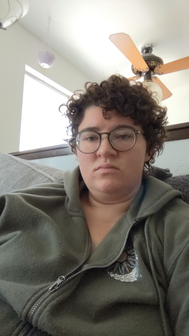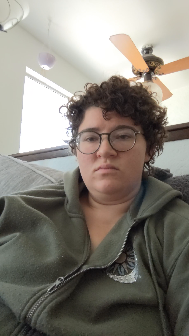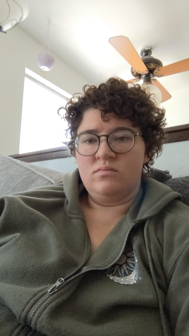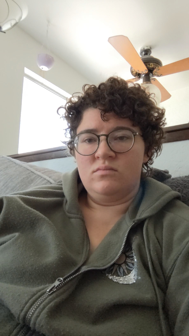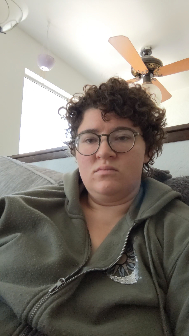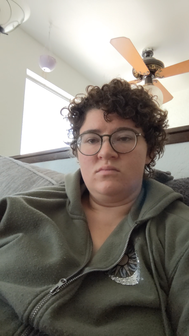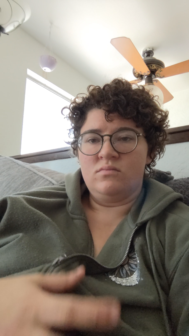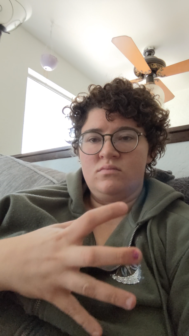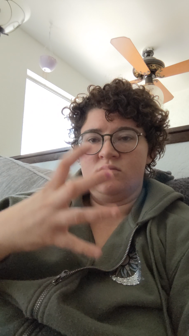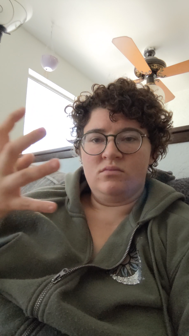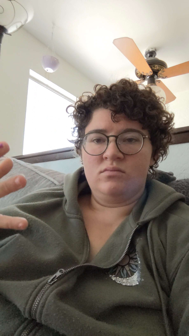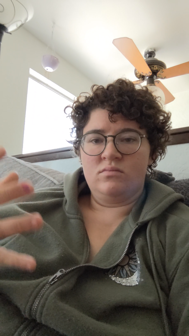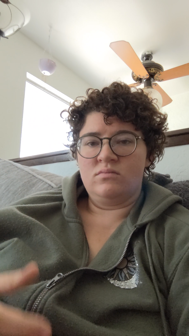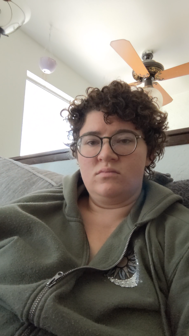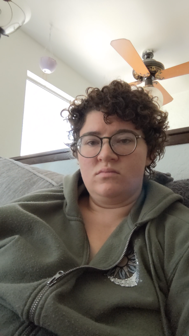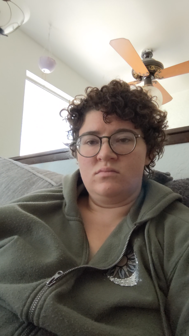a lot